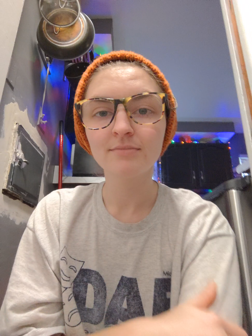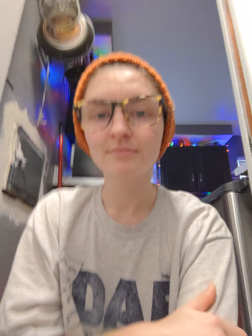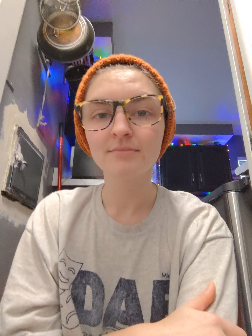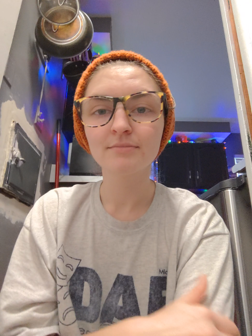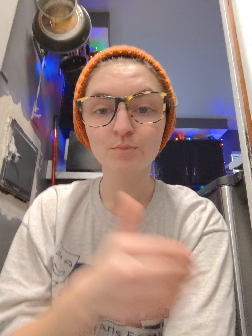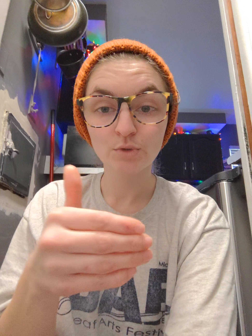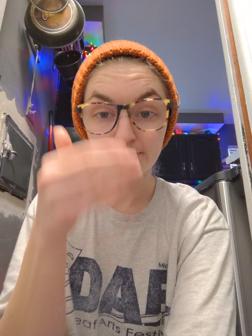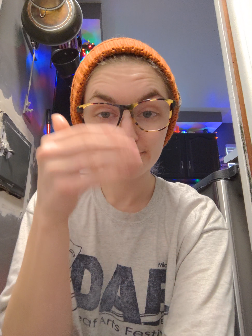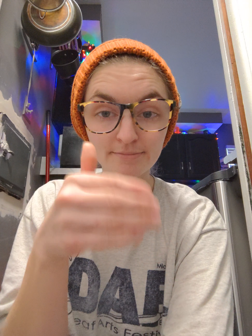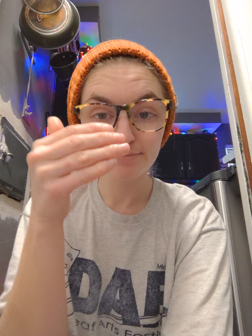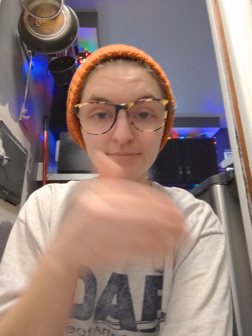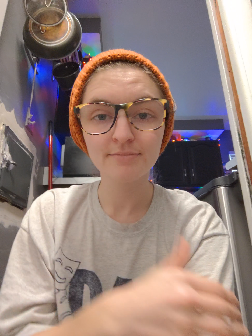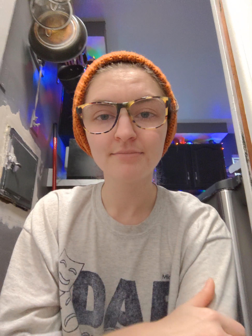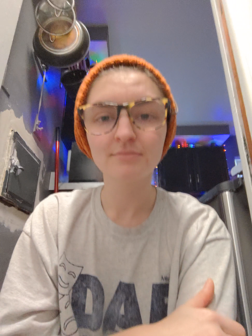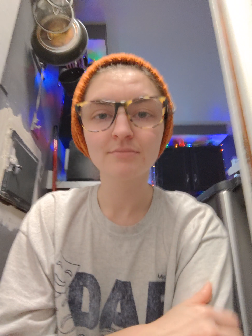window